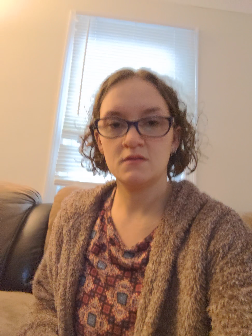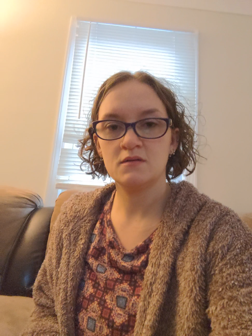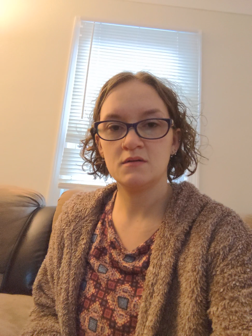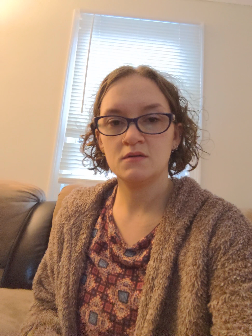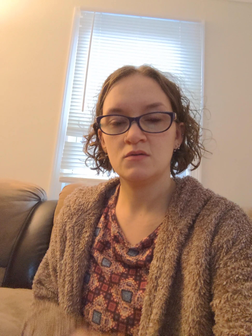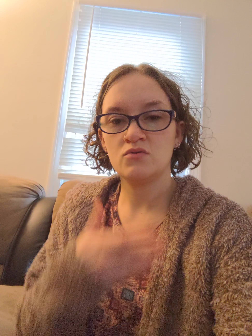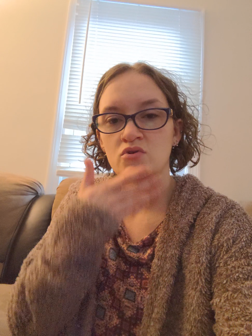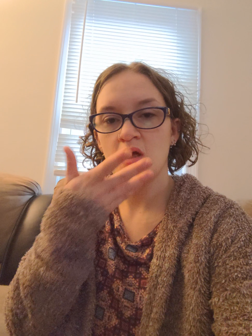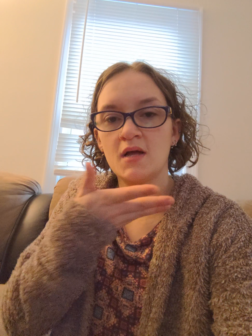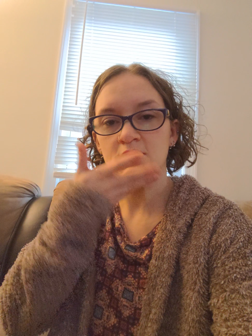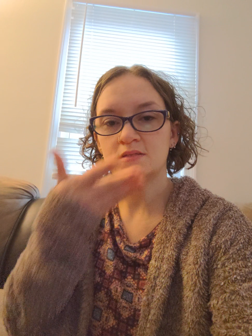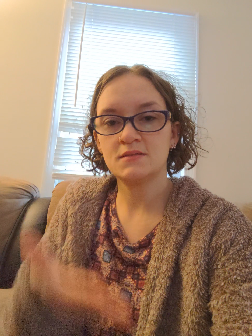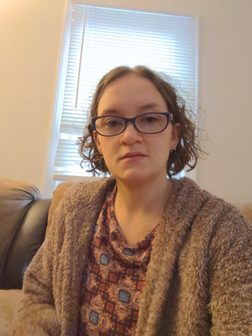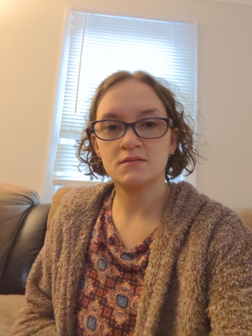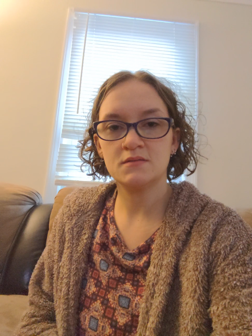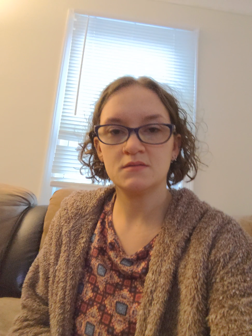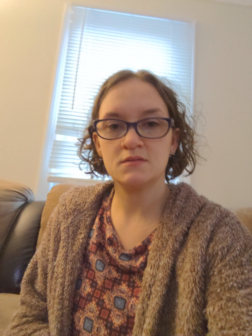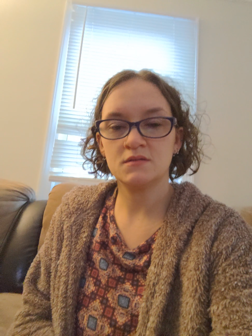grass